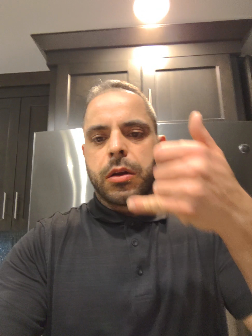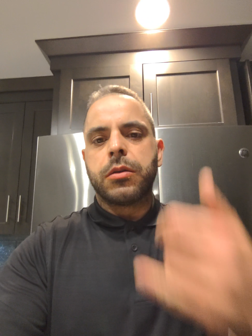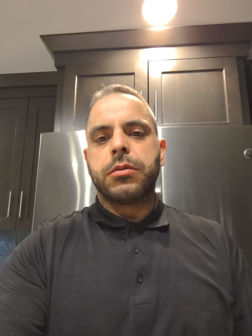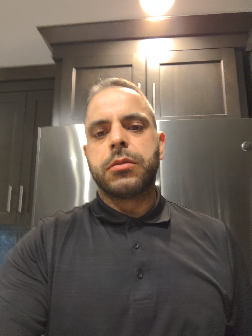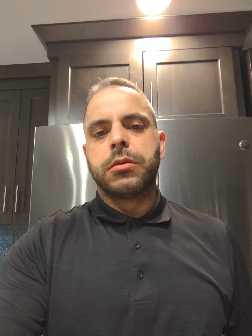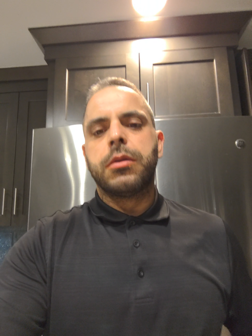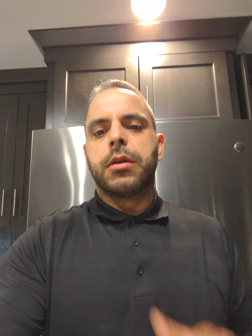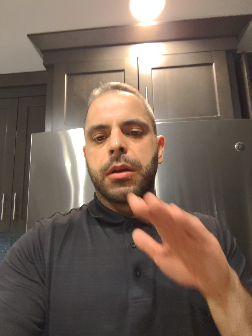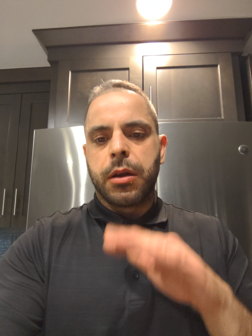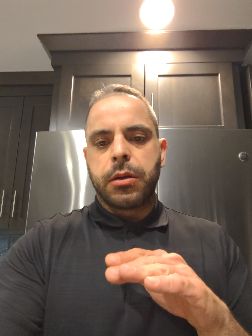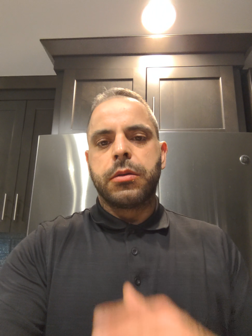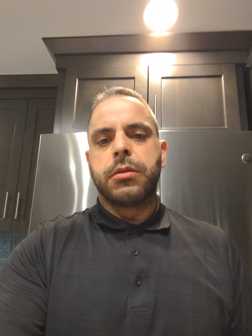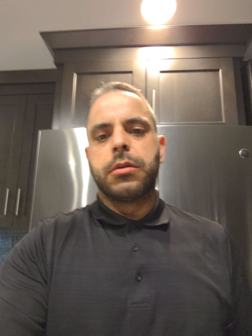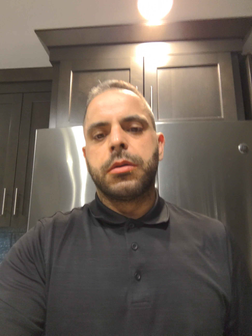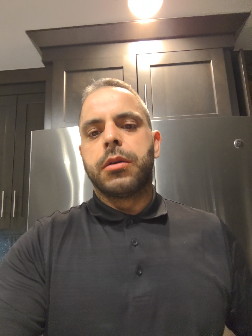on